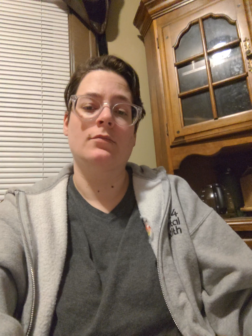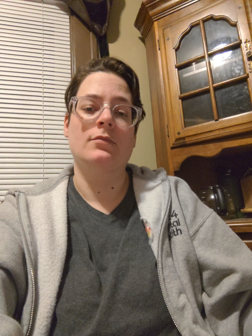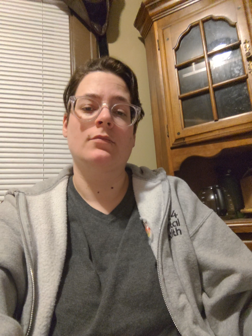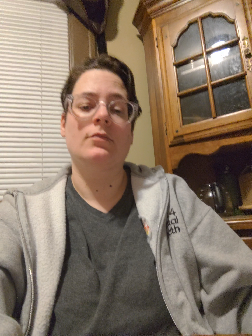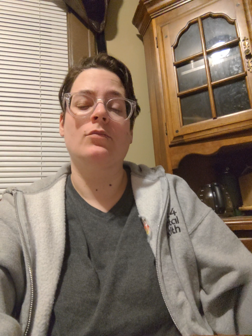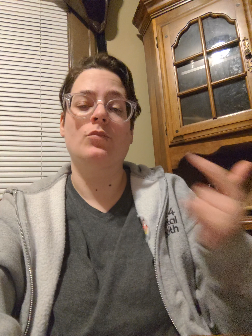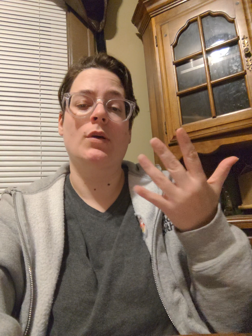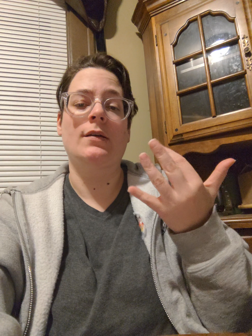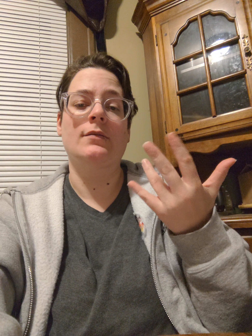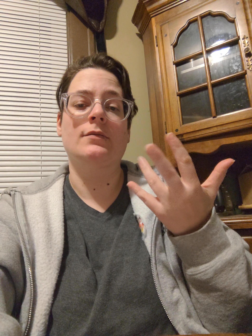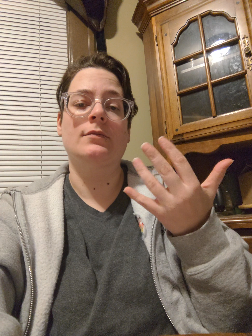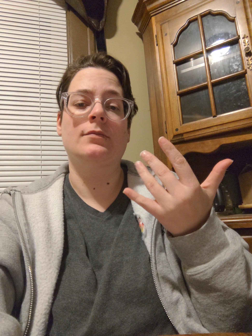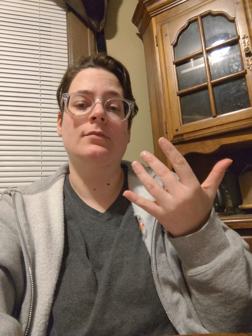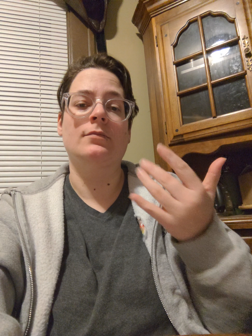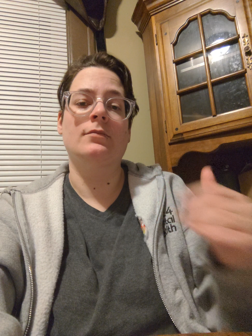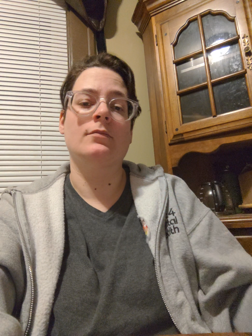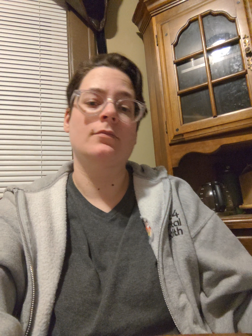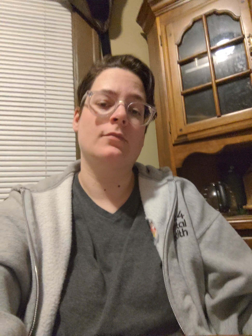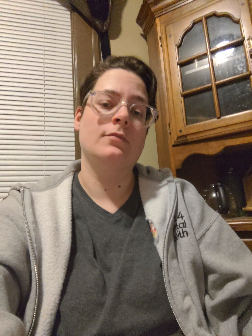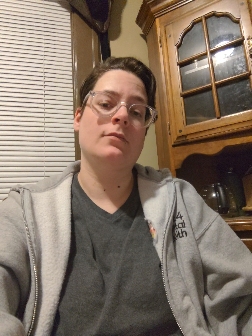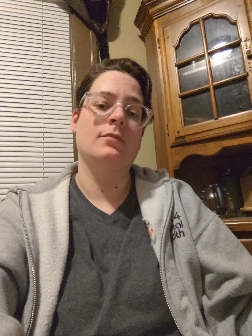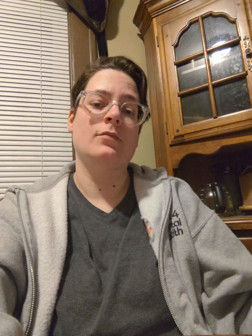wait